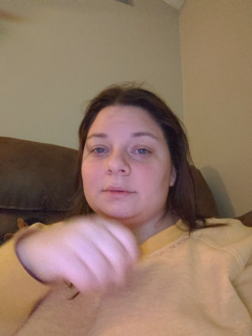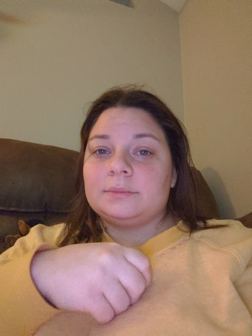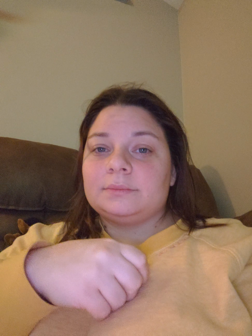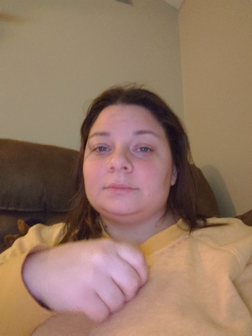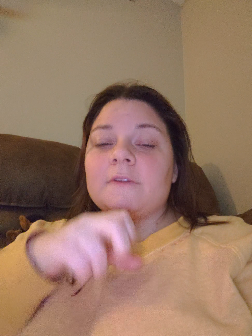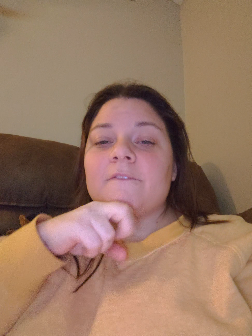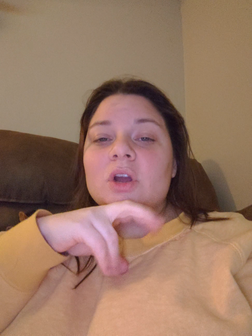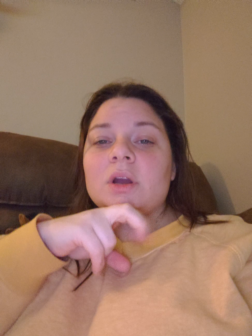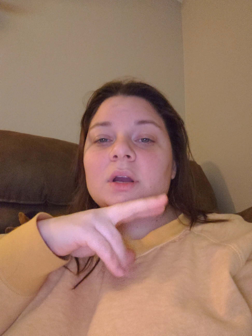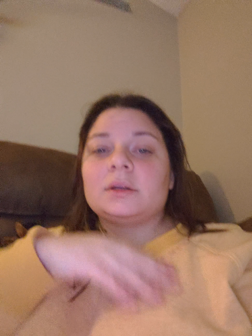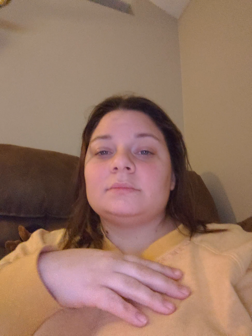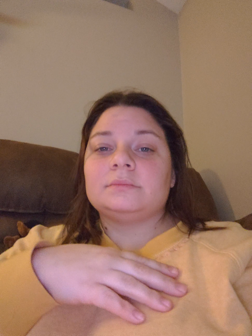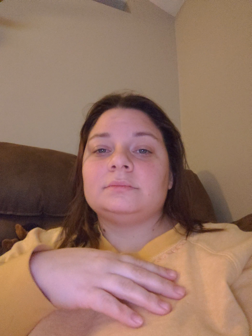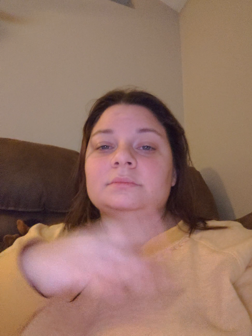frog